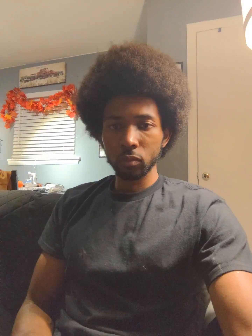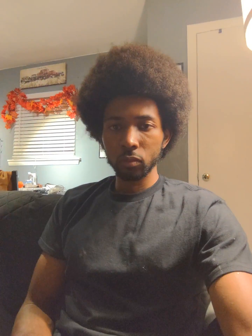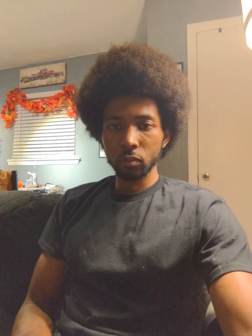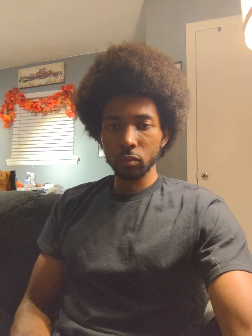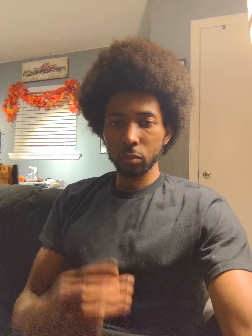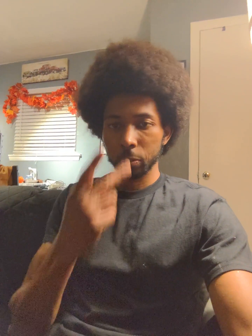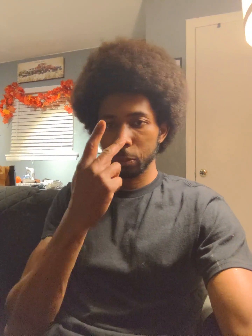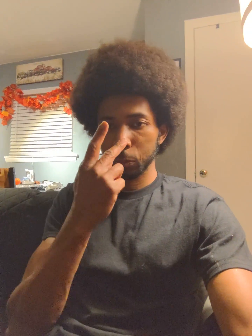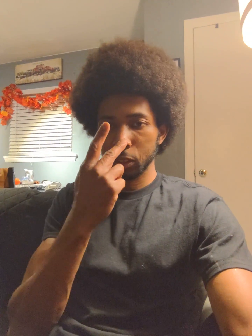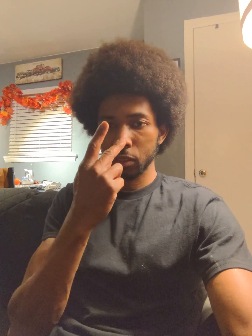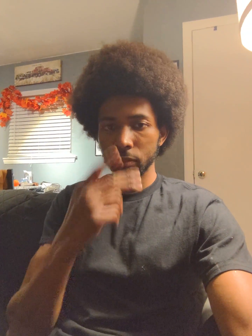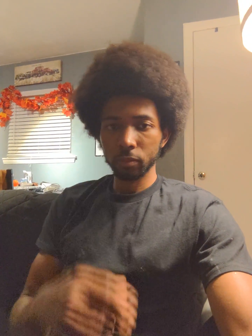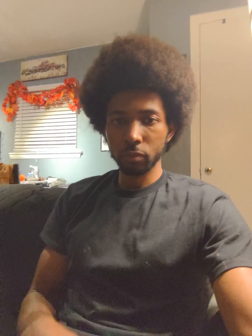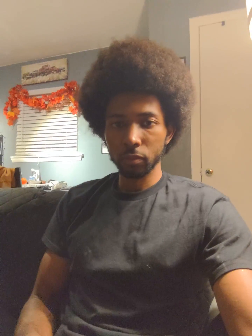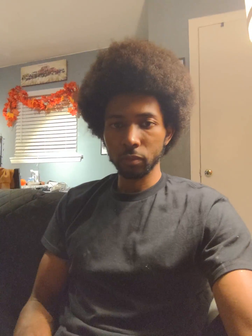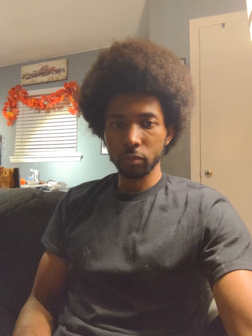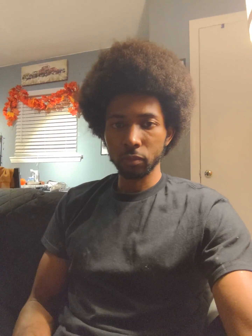penis